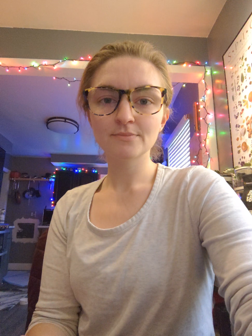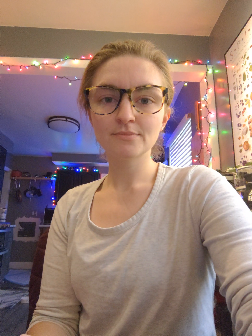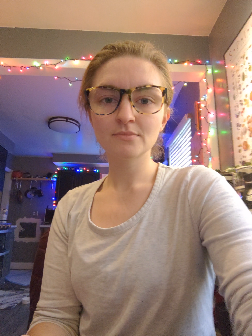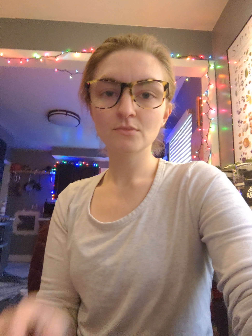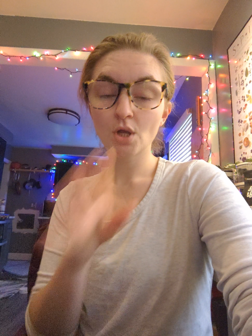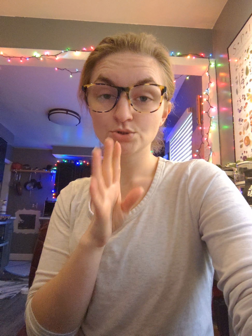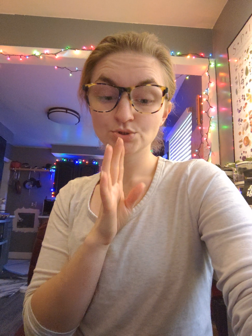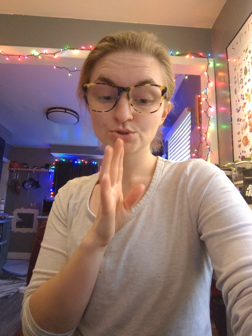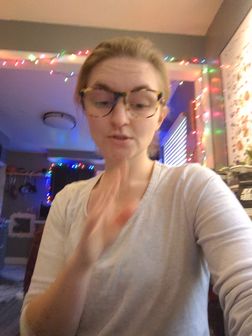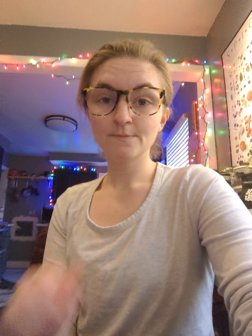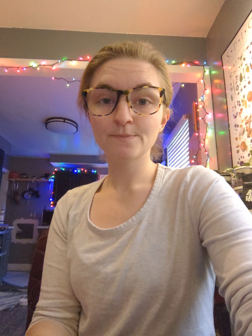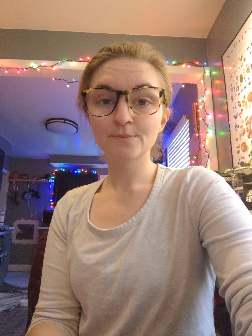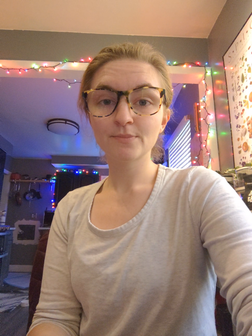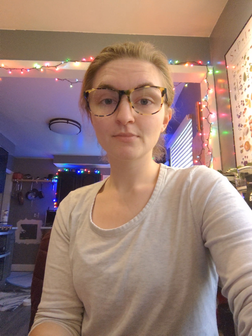talk